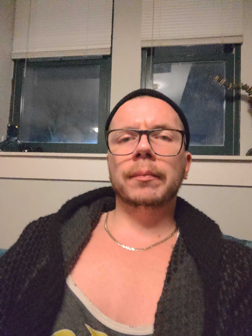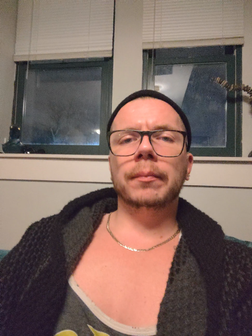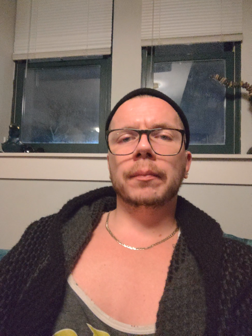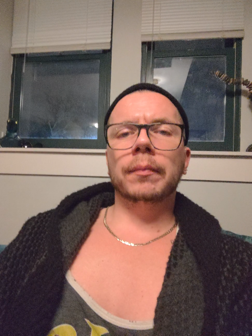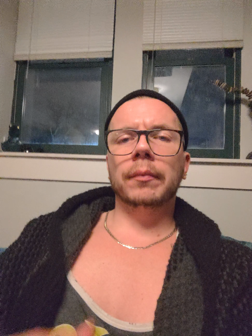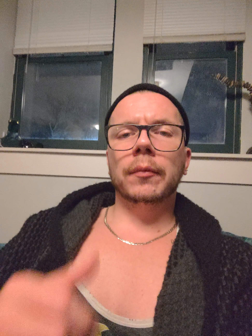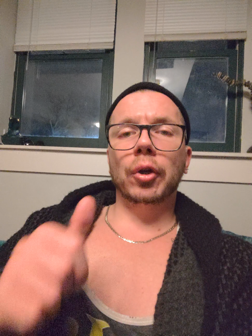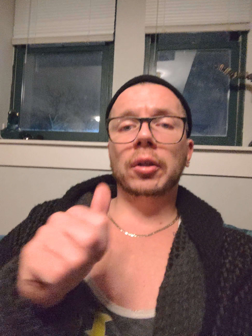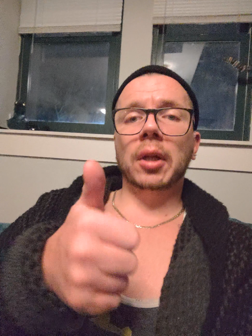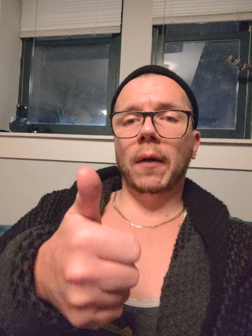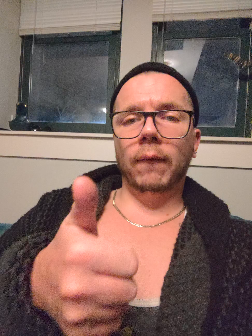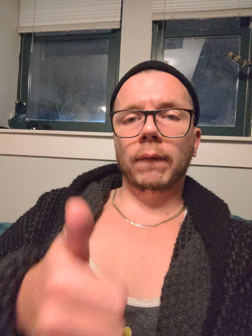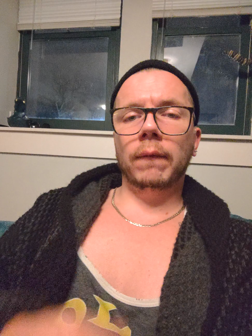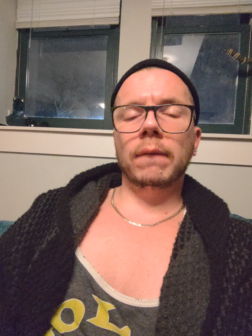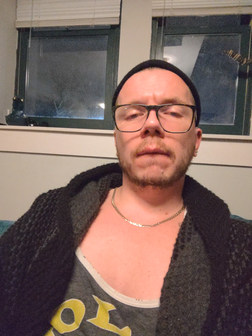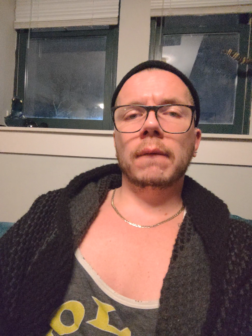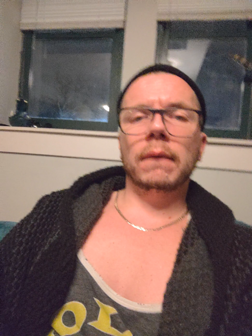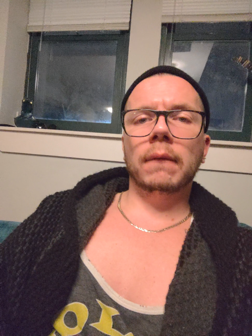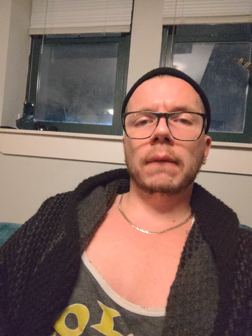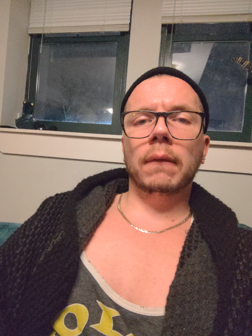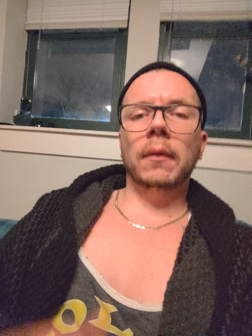yourself